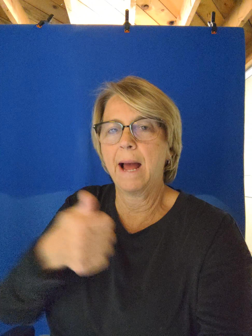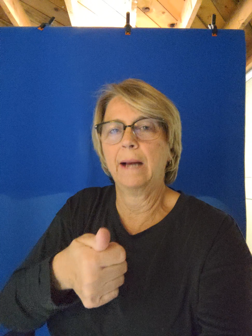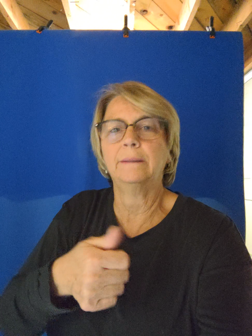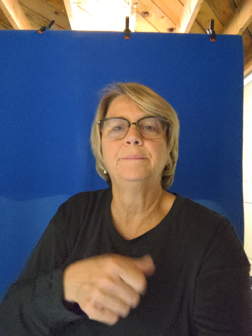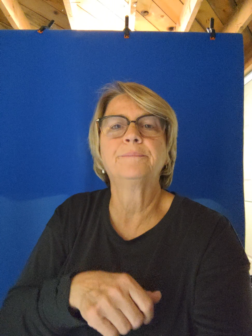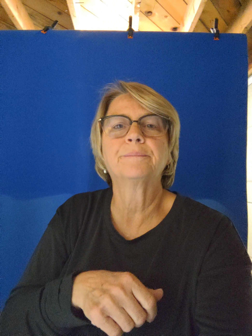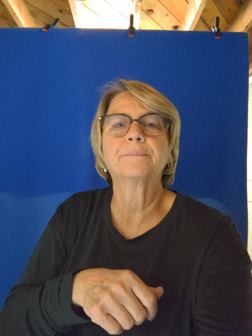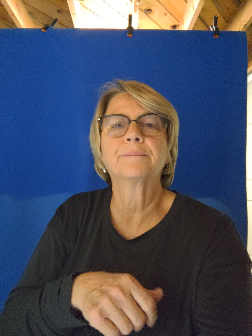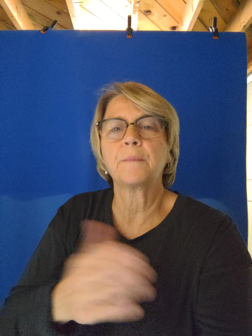beside